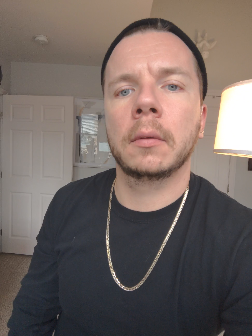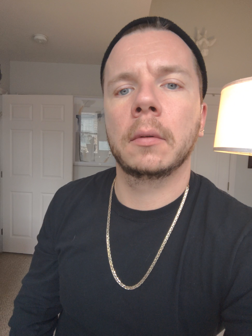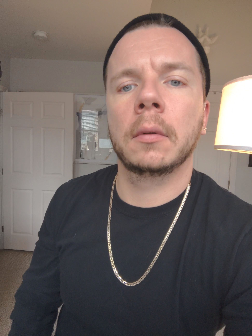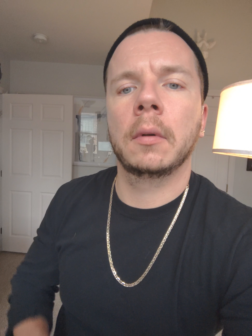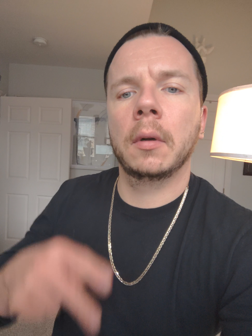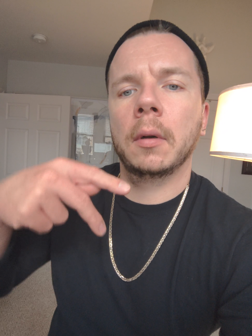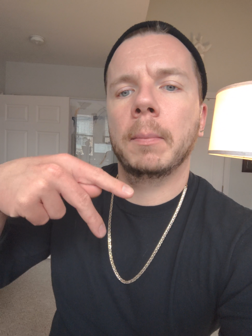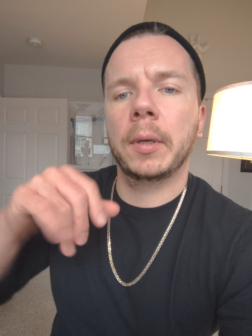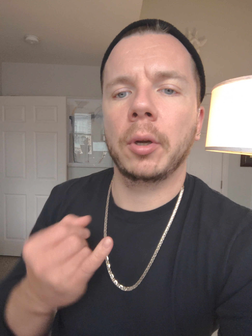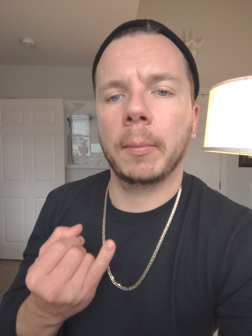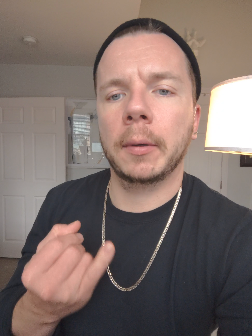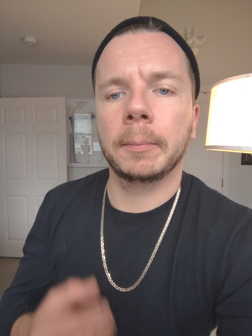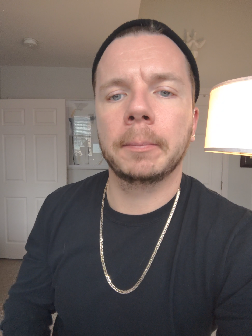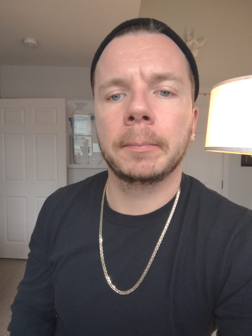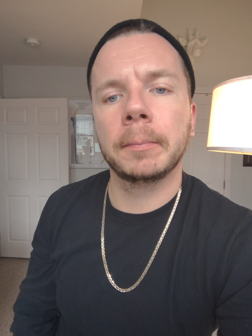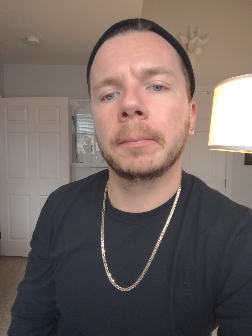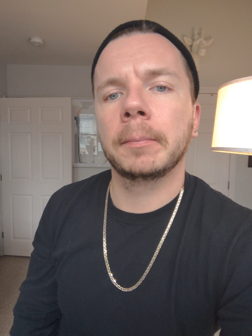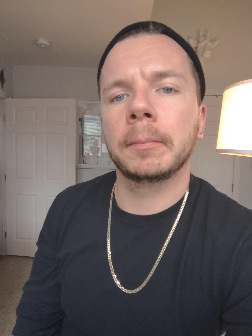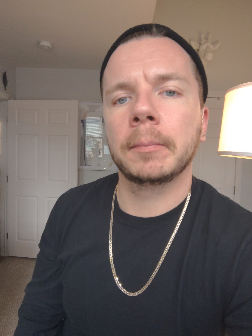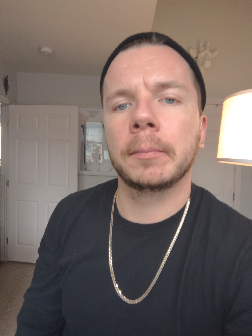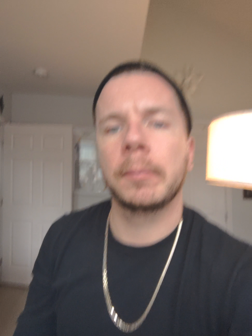pajamas